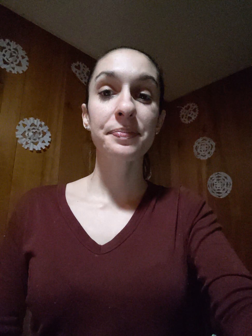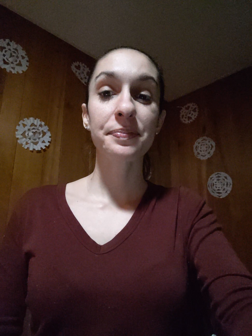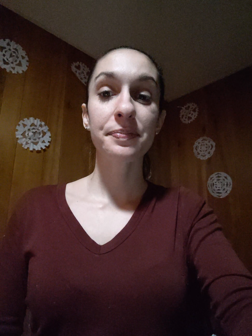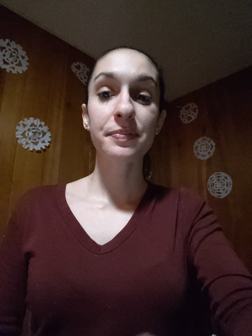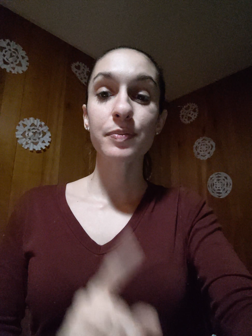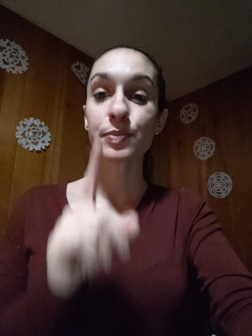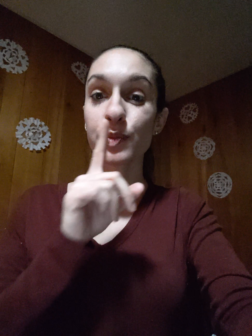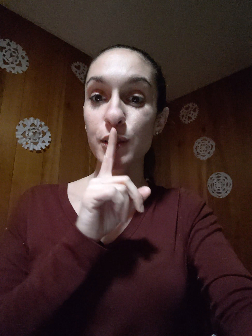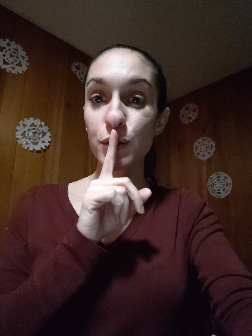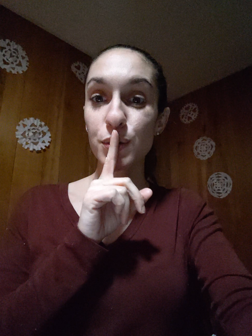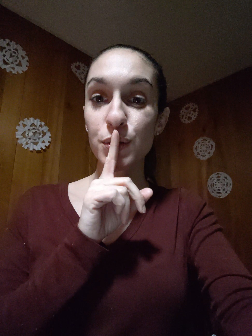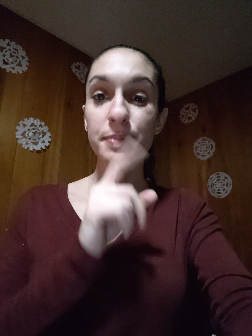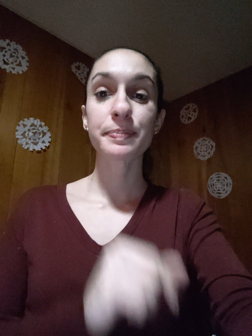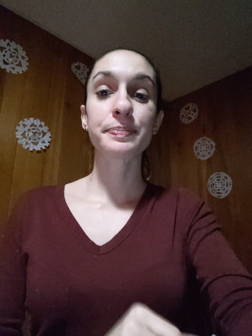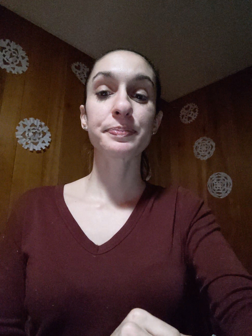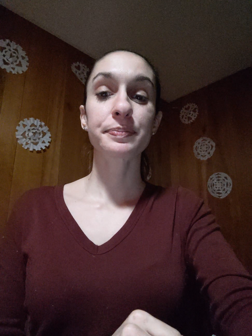shhh